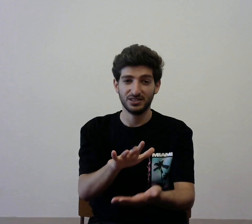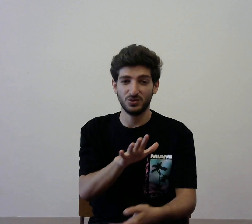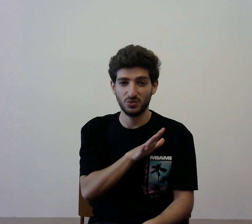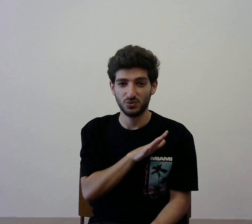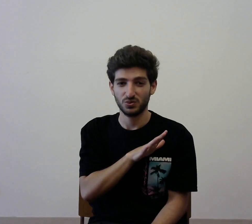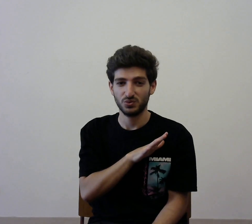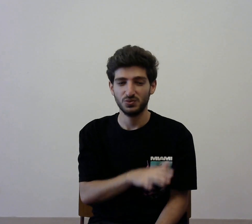olmusuz